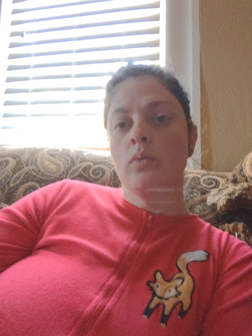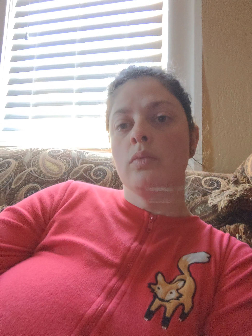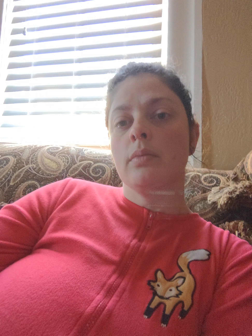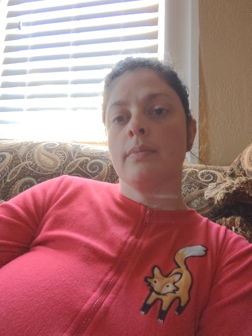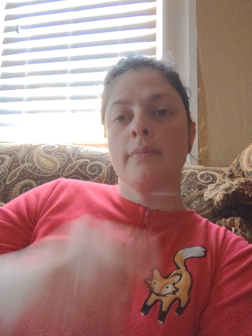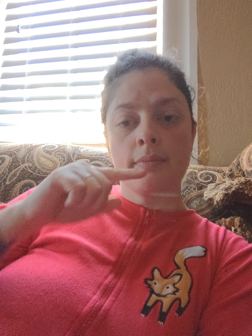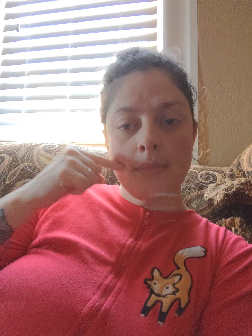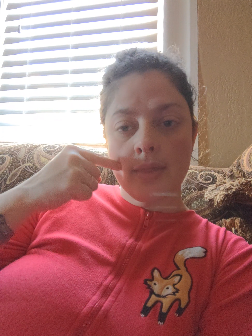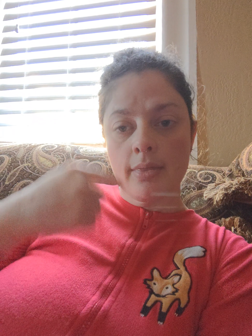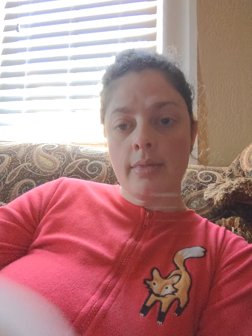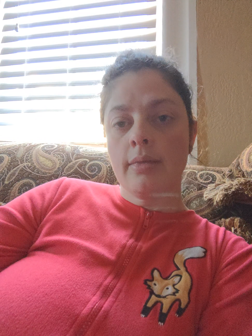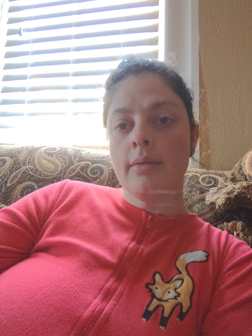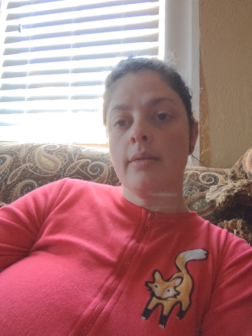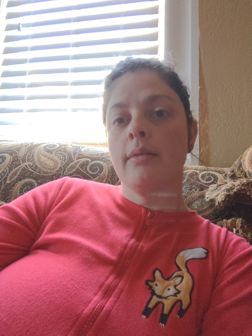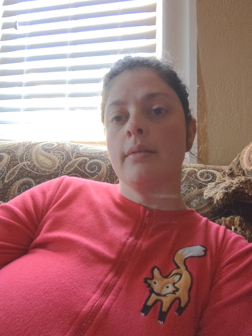smile